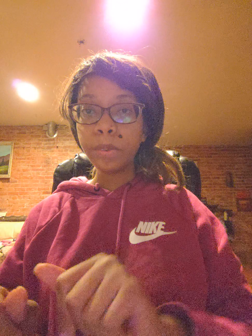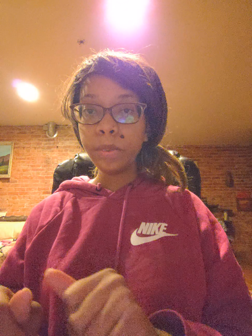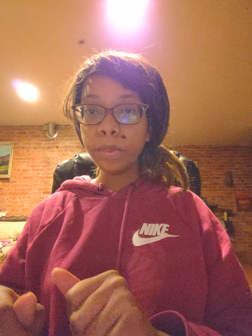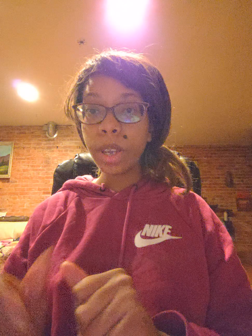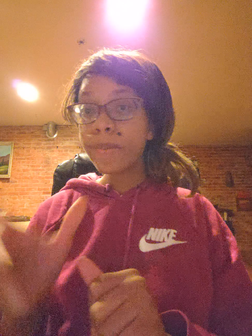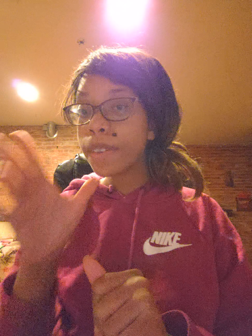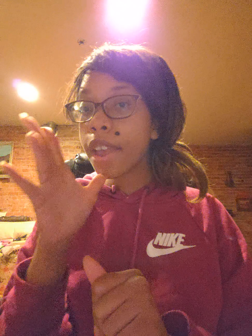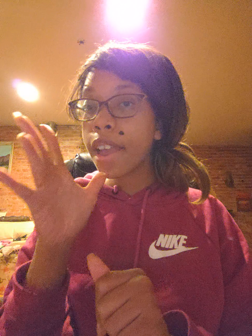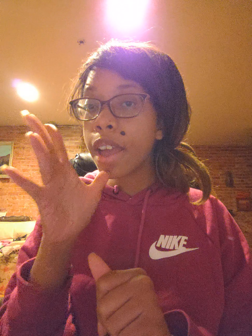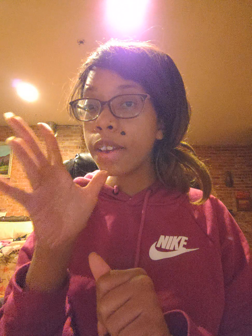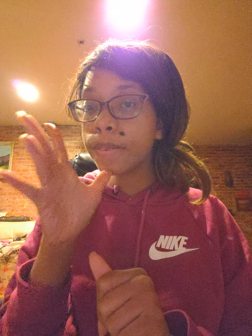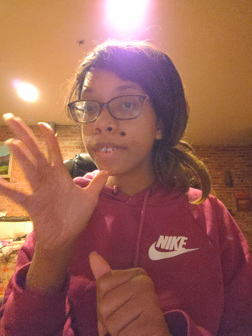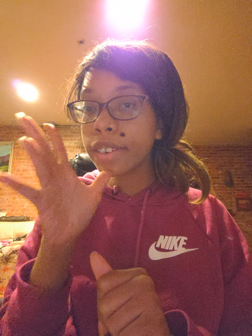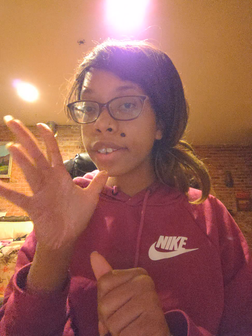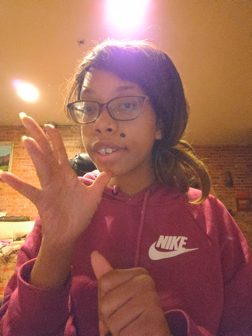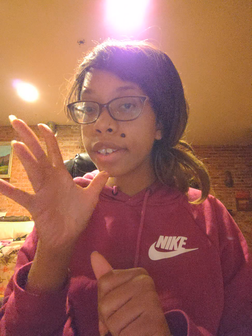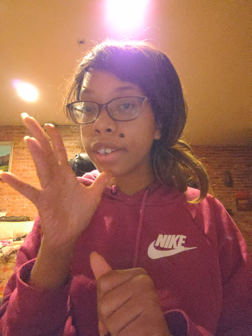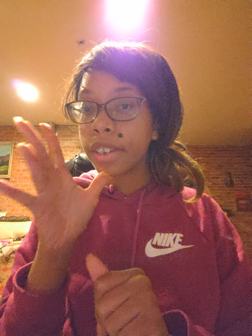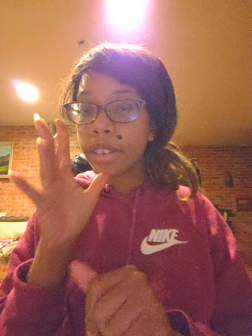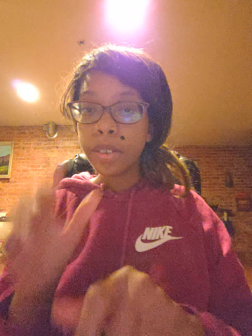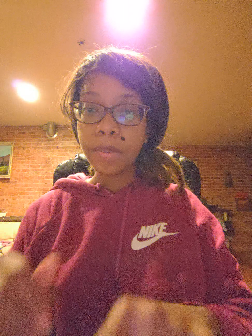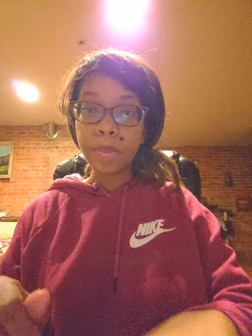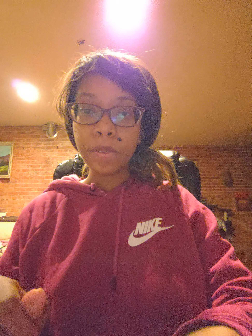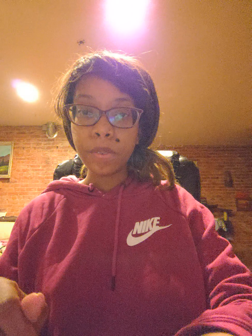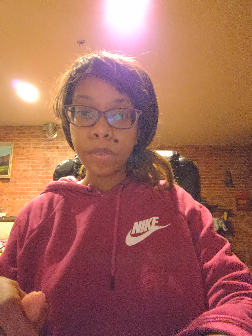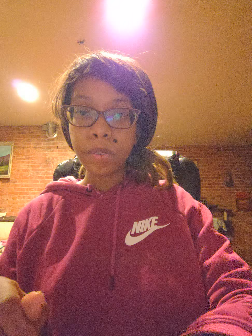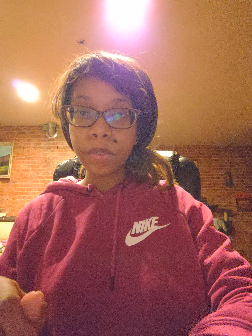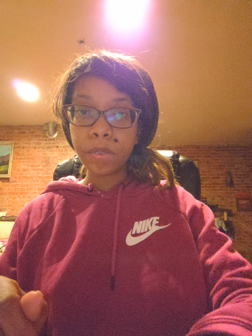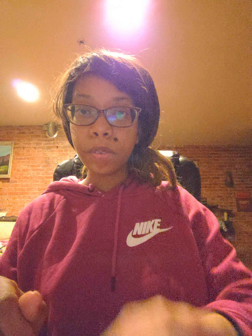mom